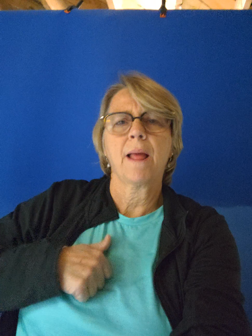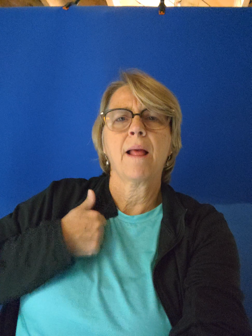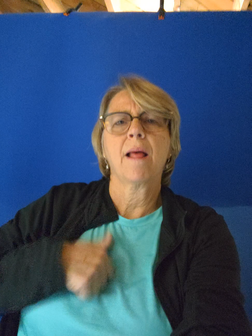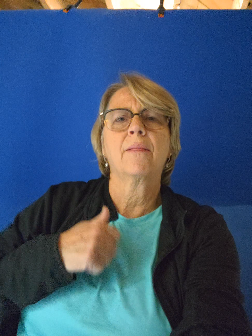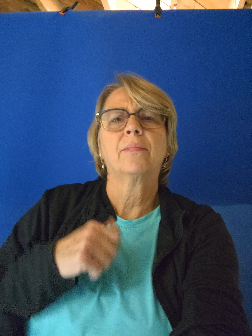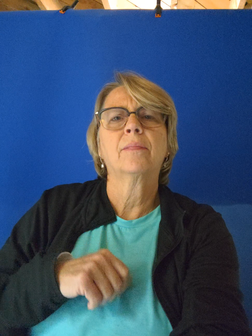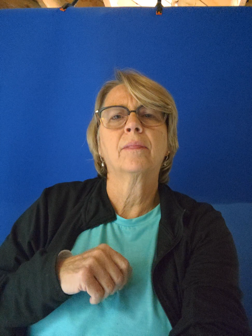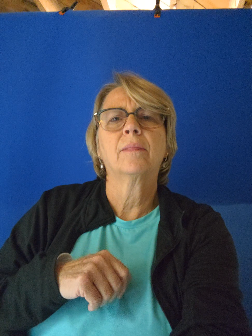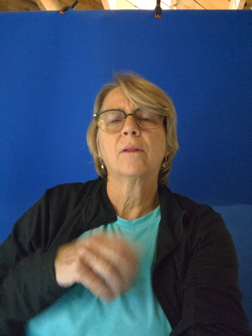bath